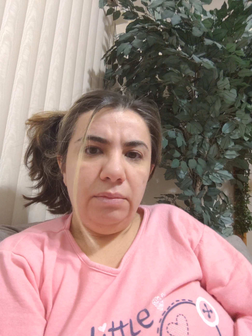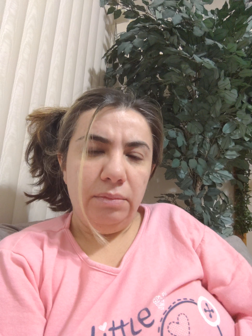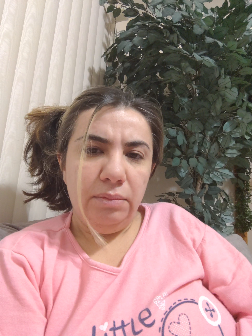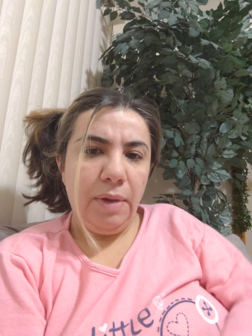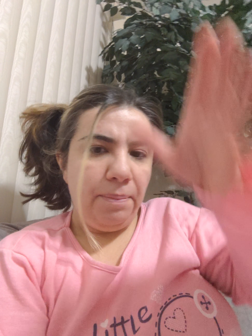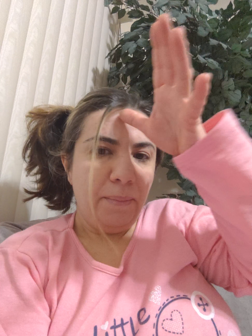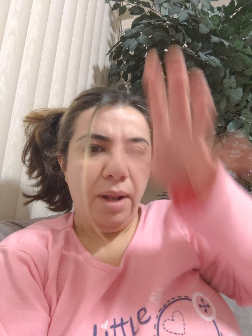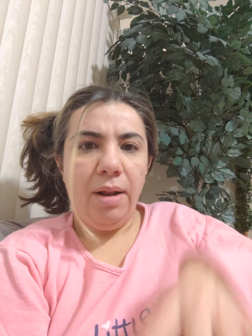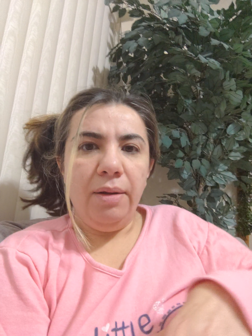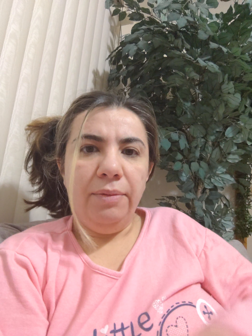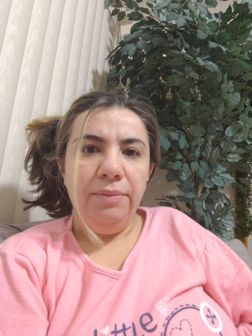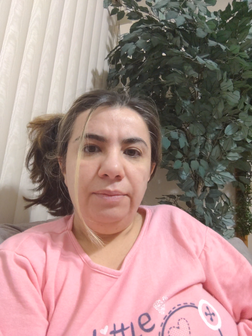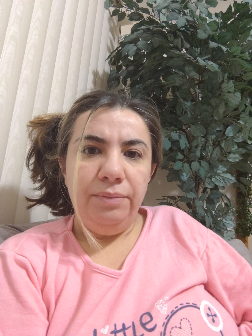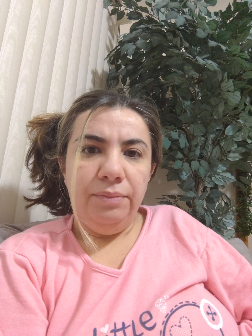man